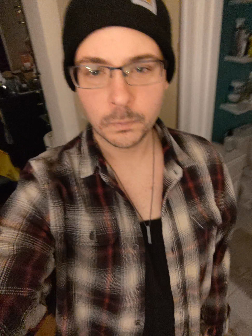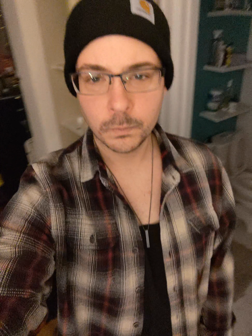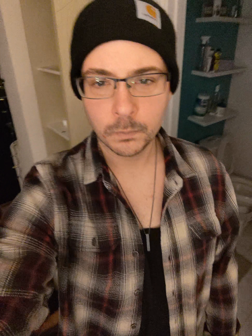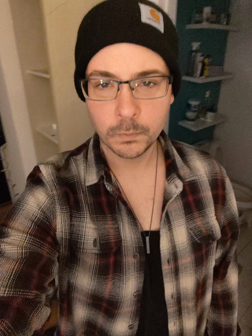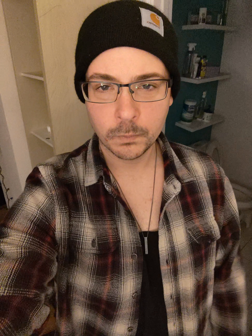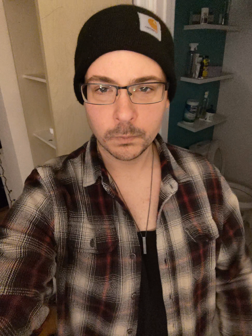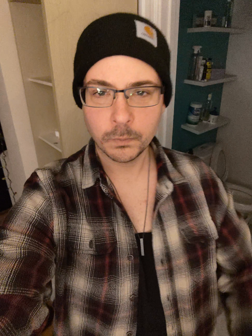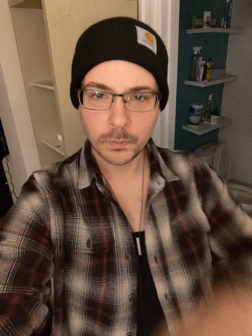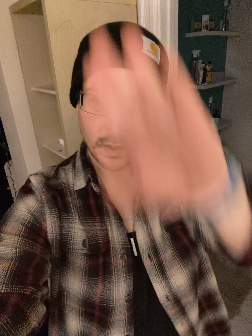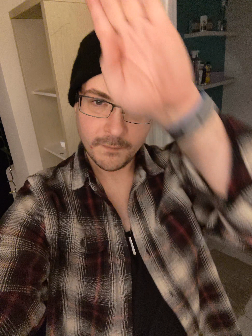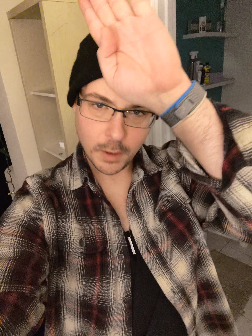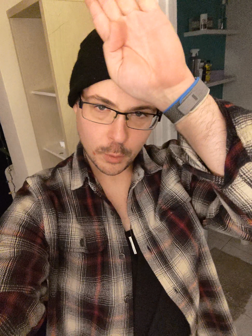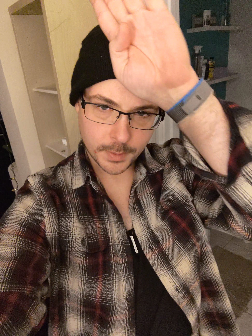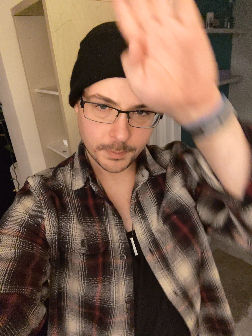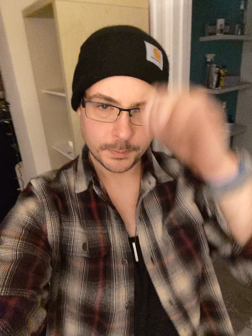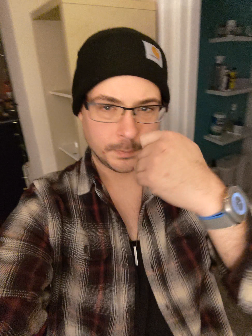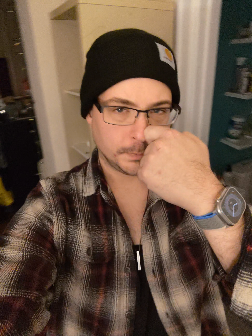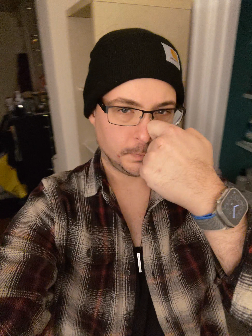fireman